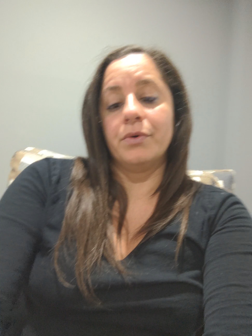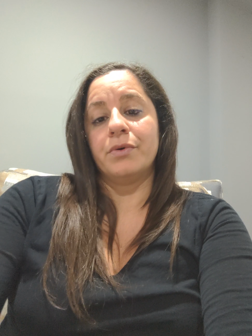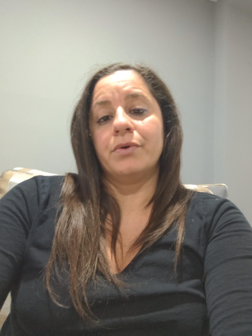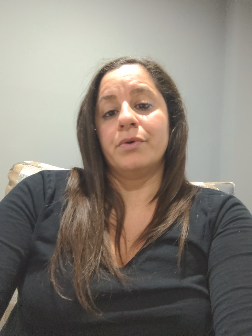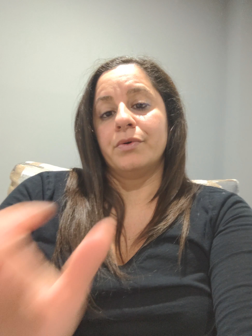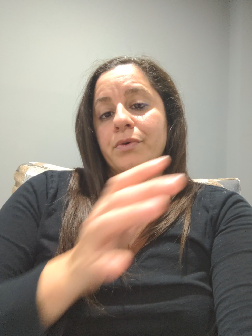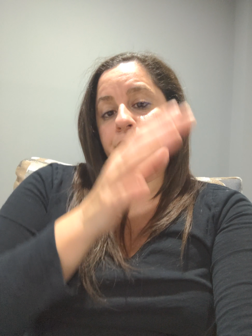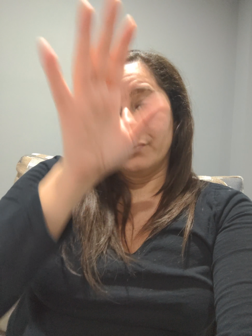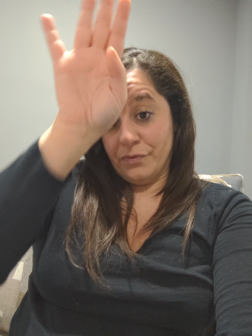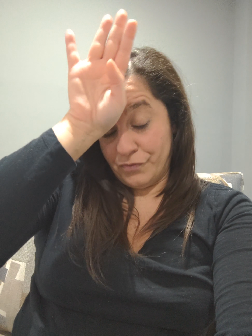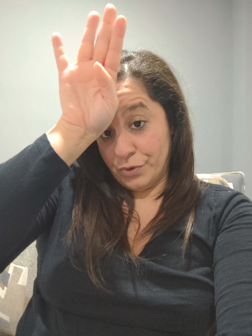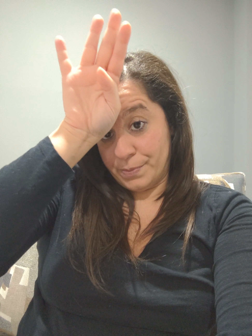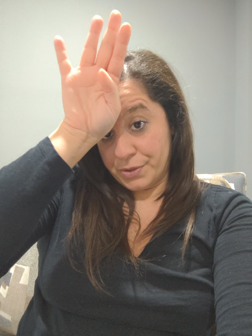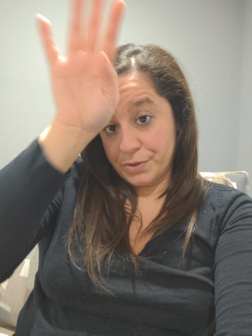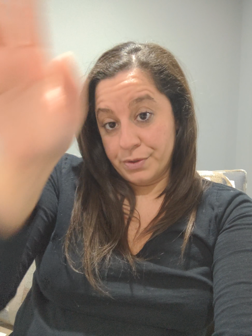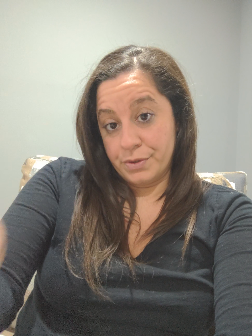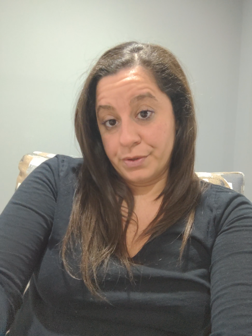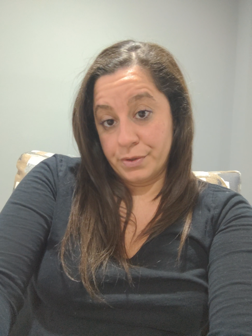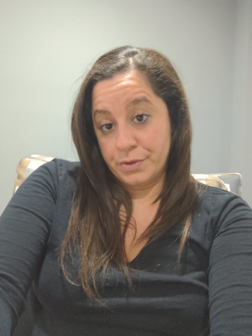fireman